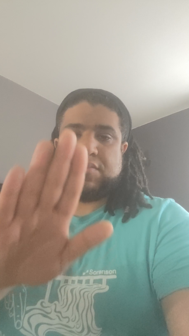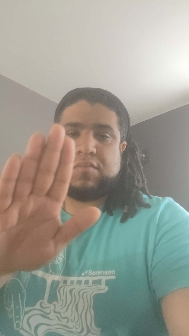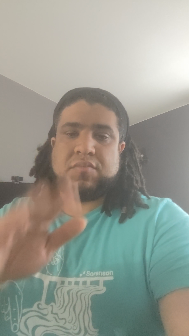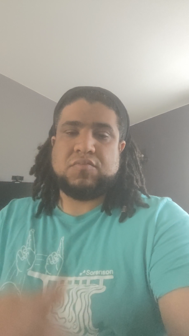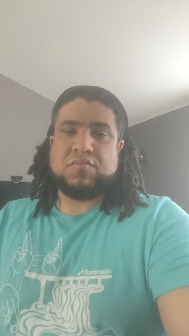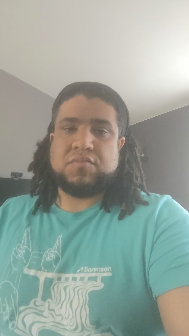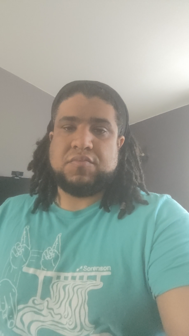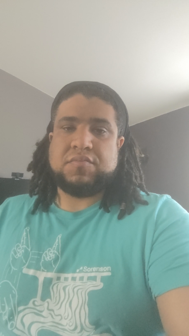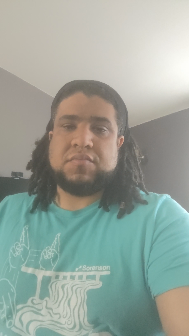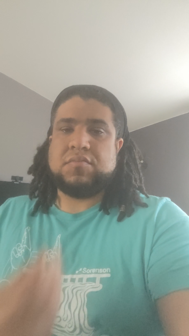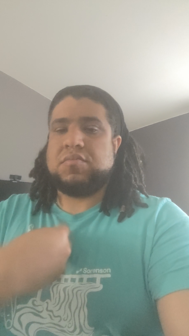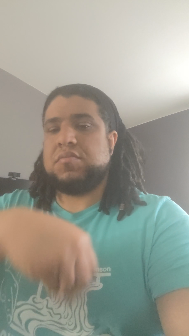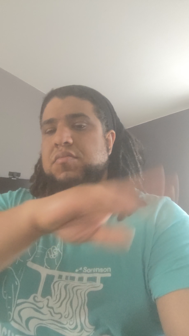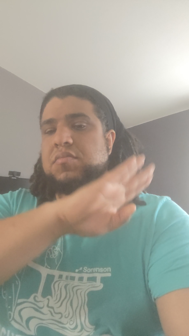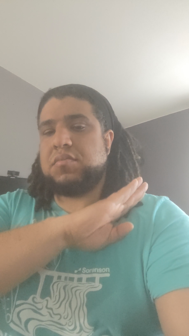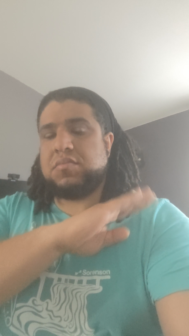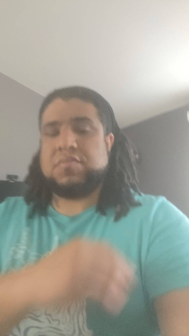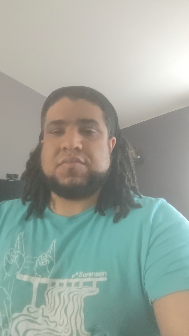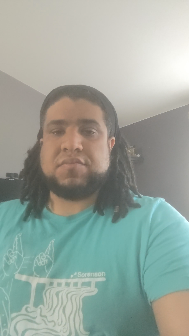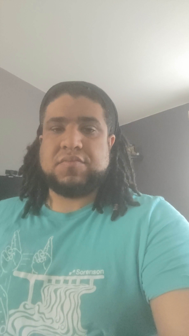scarf